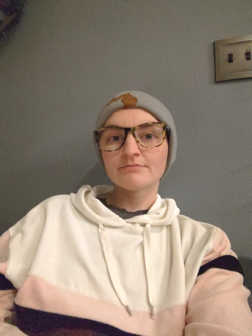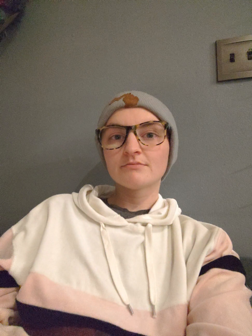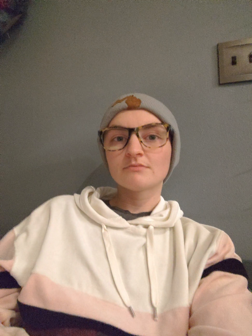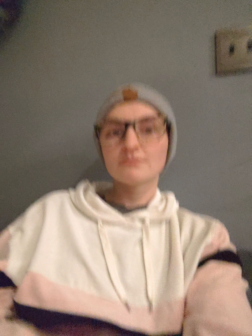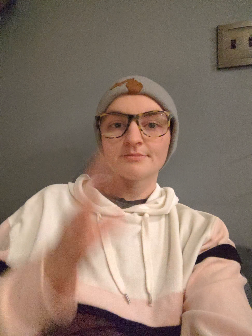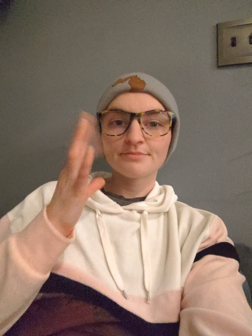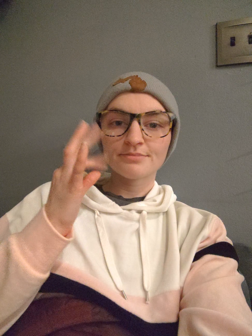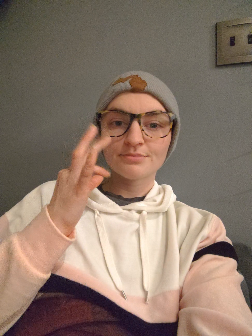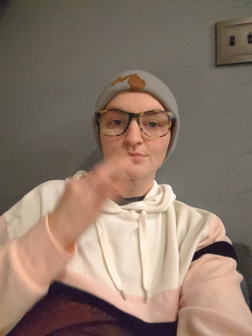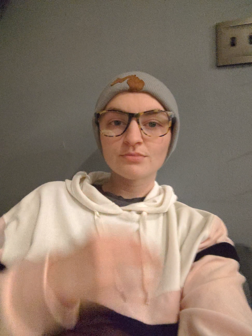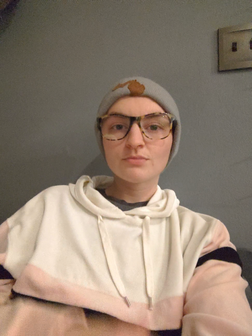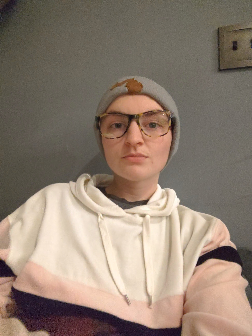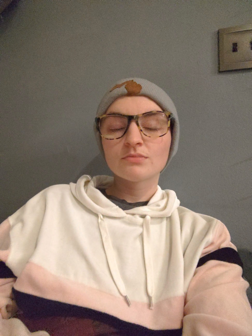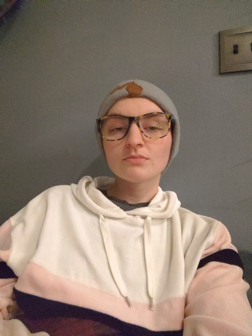cat